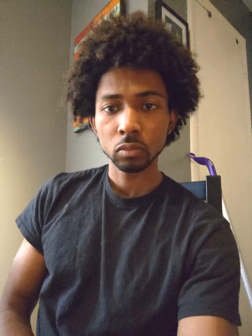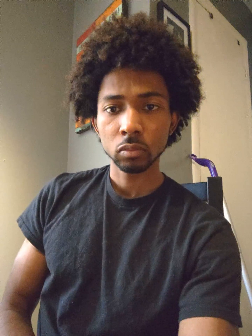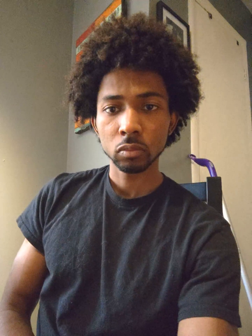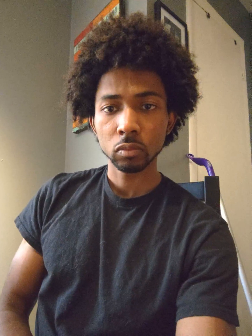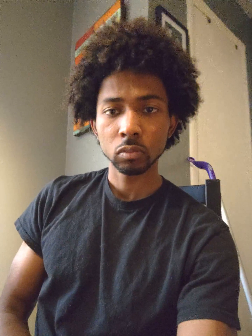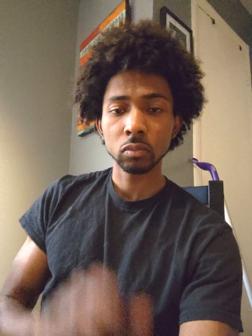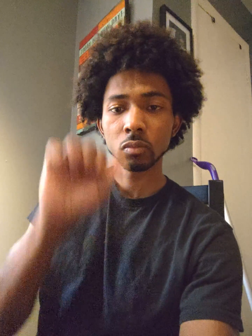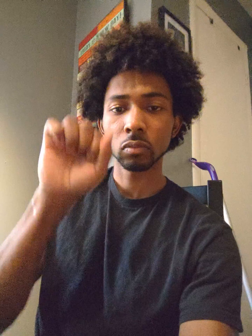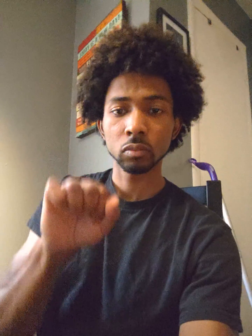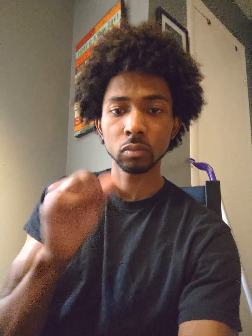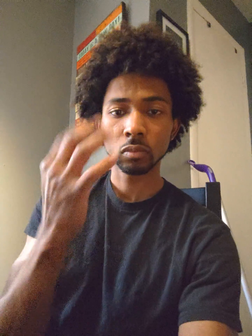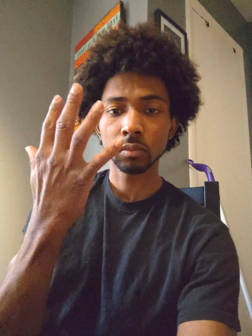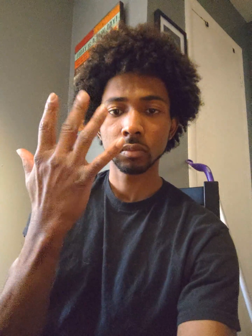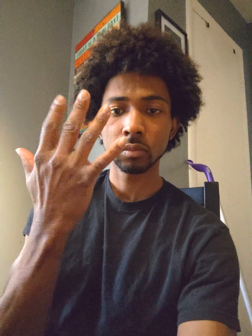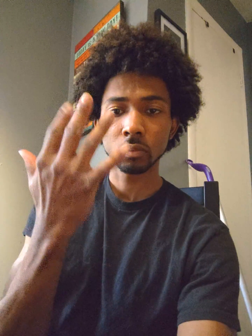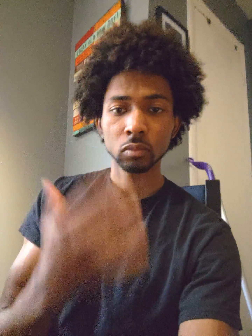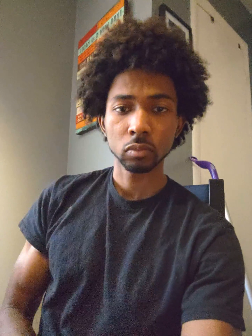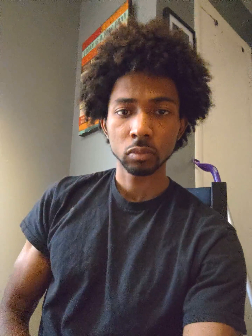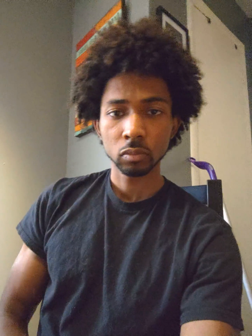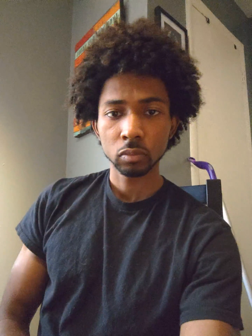gloves